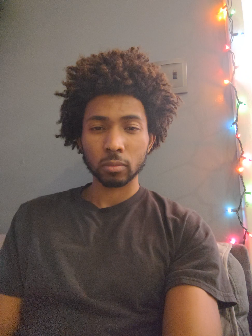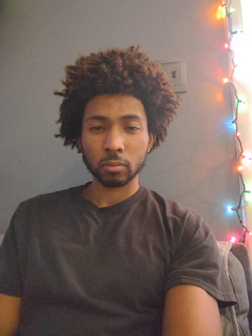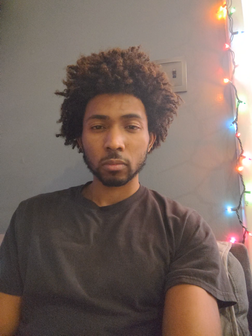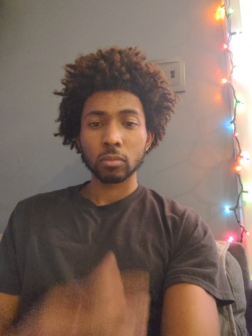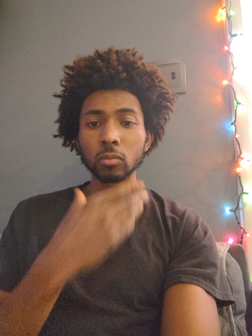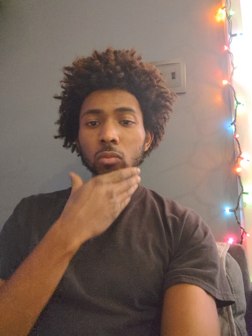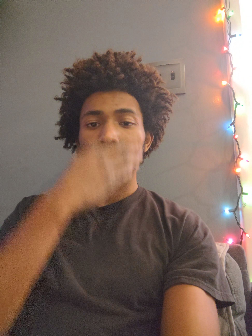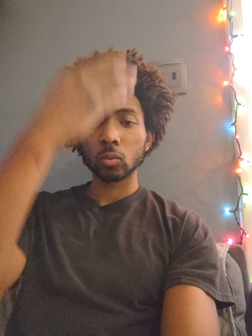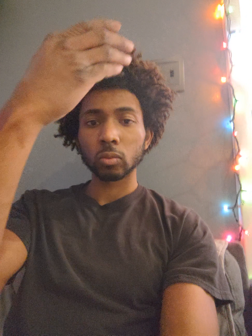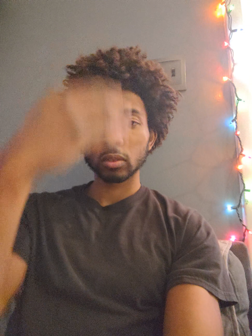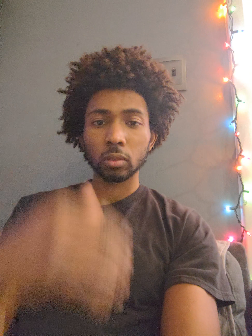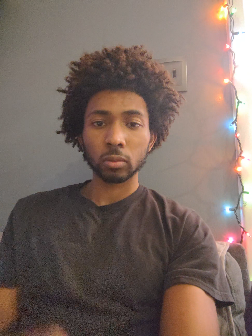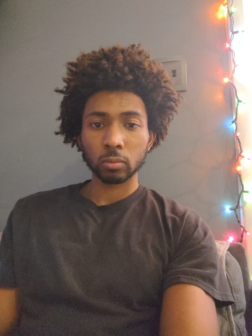giraffe